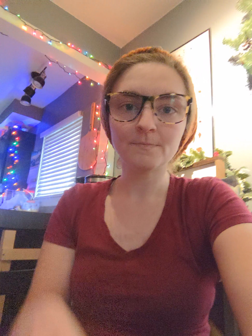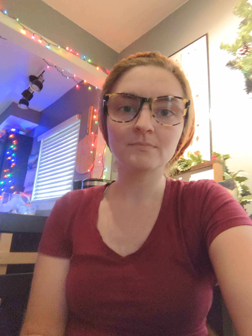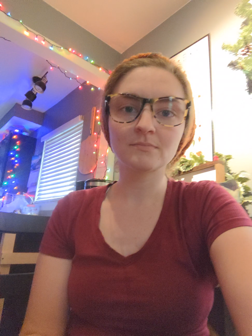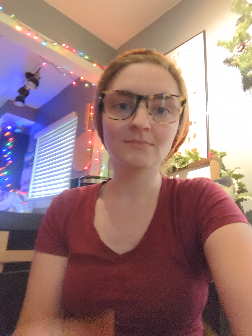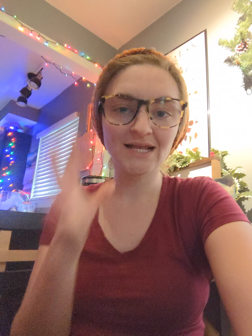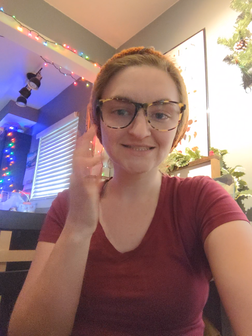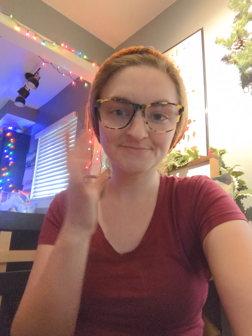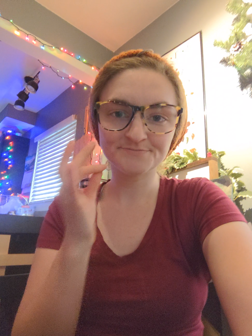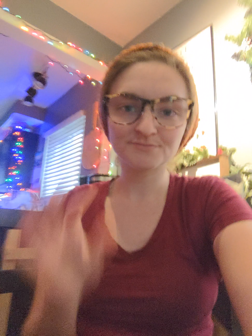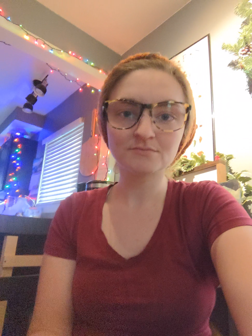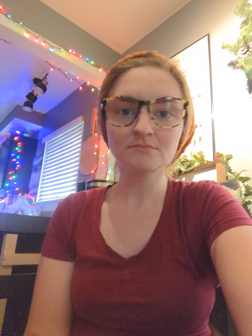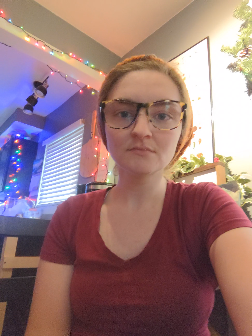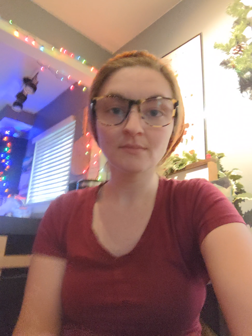cat